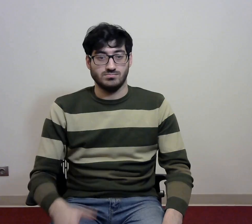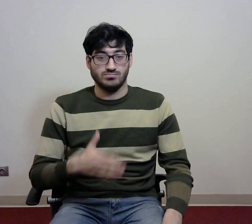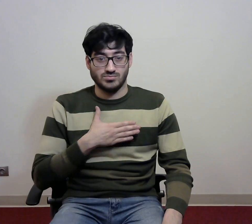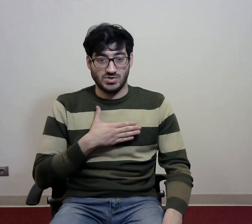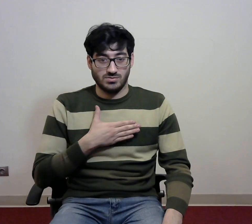mən